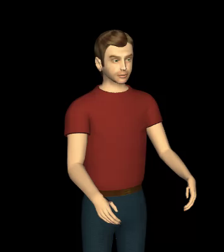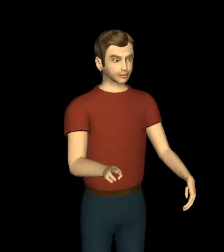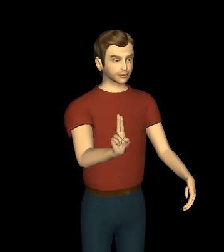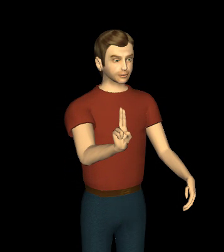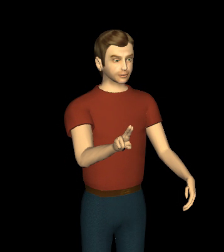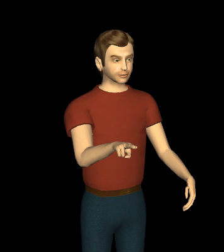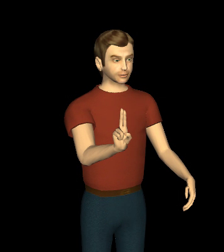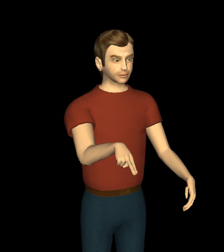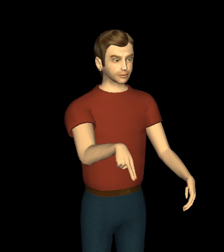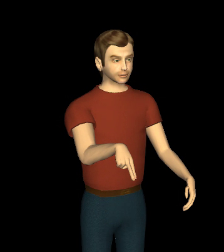رسم